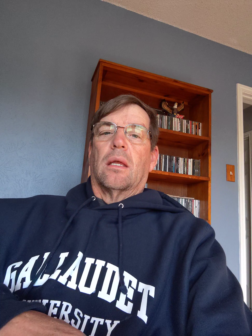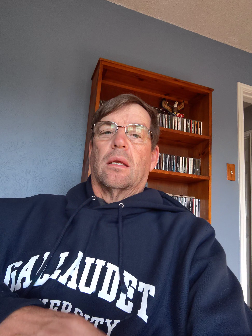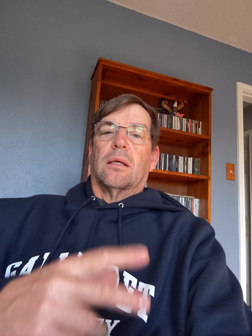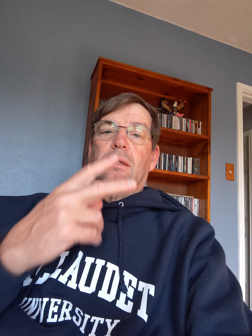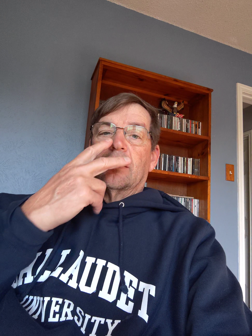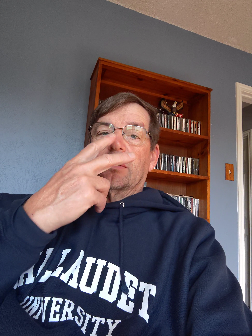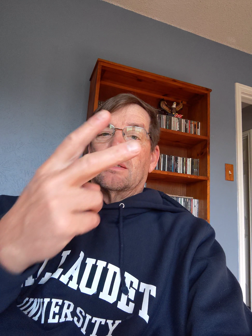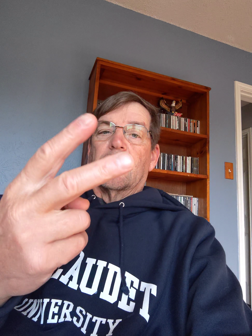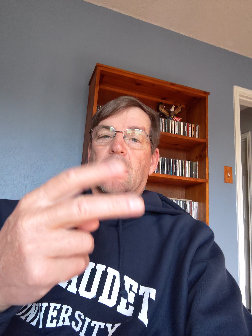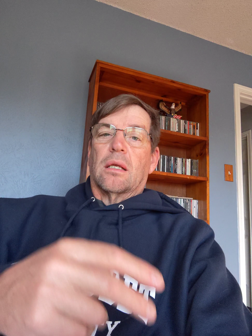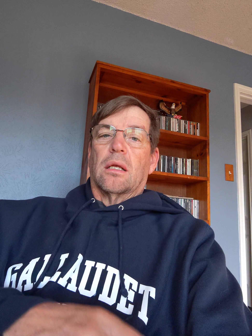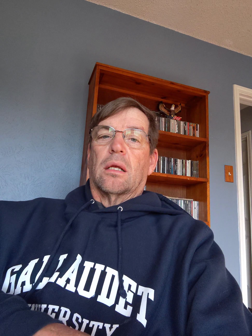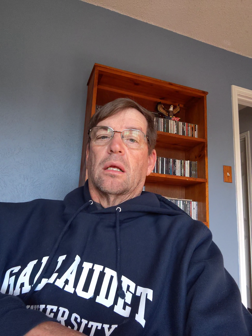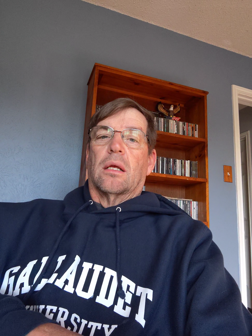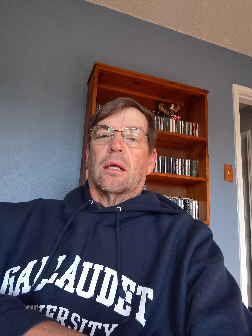see